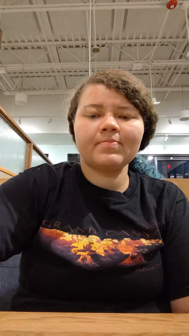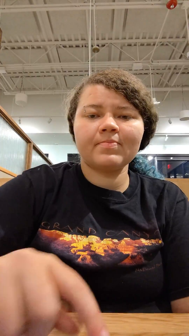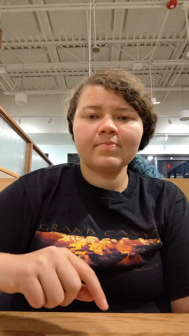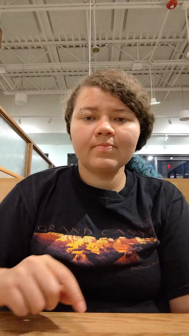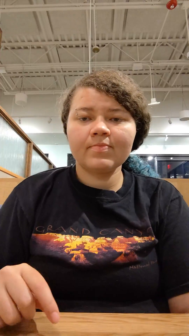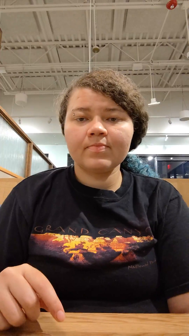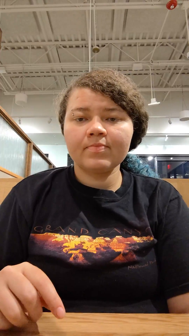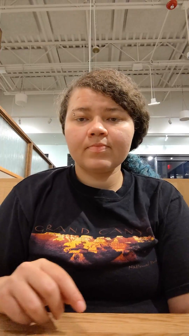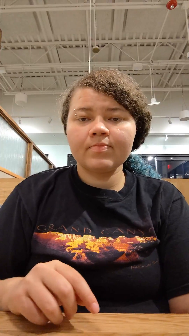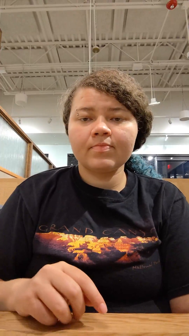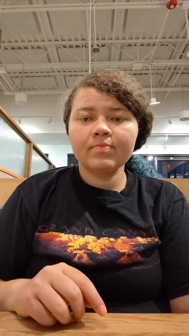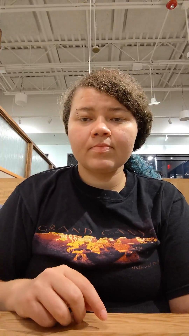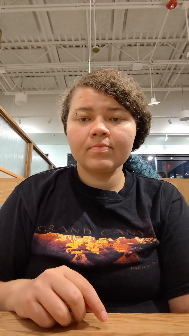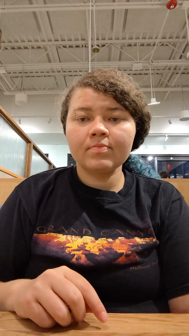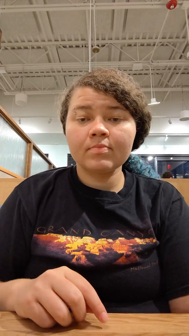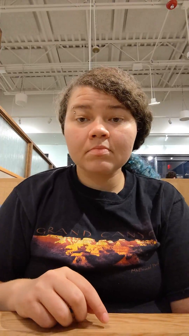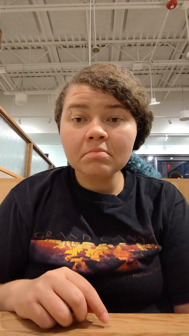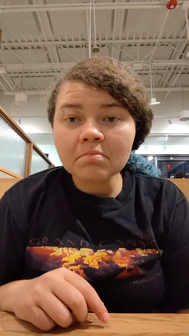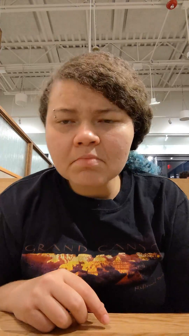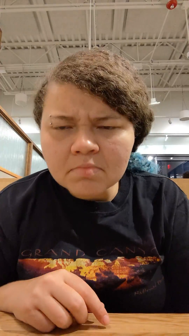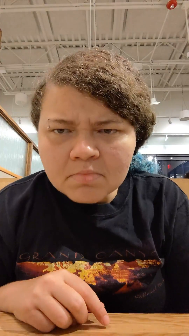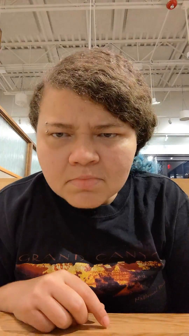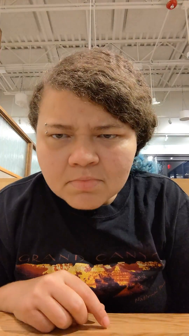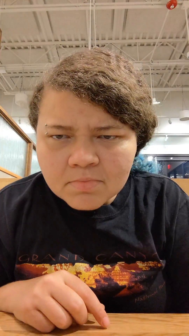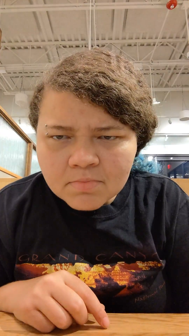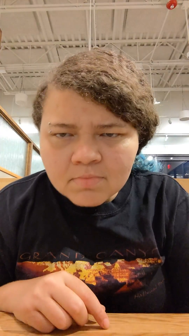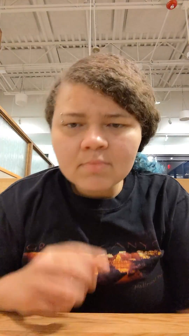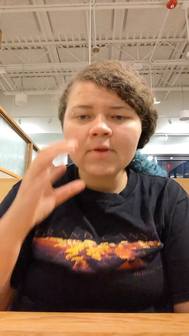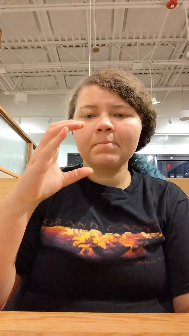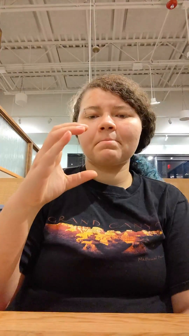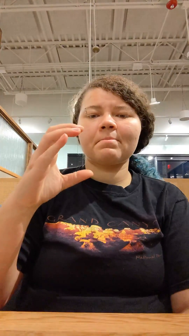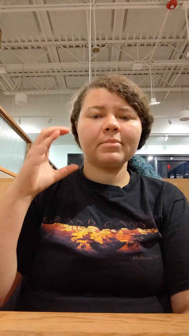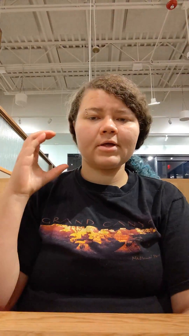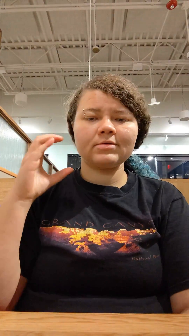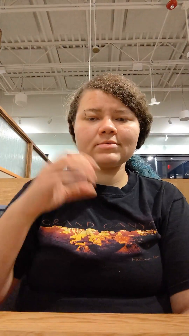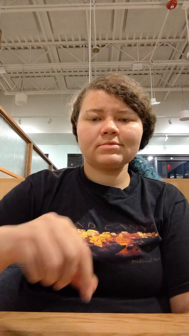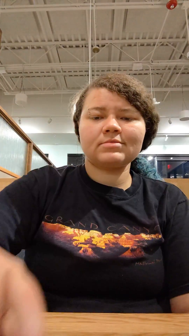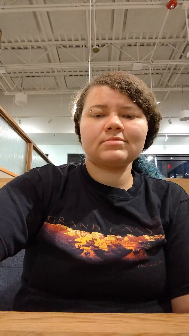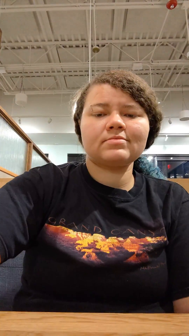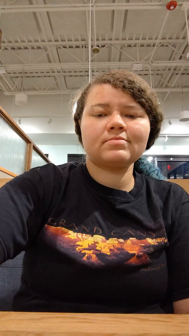bus